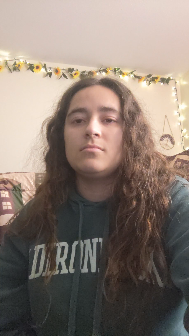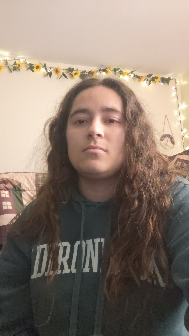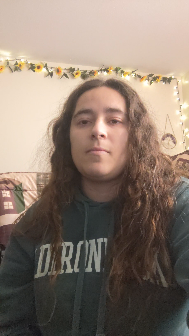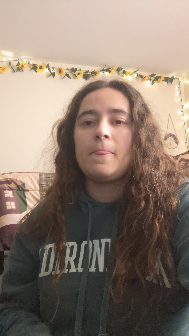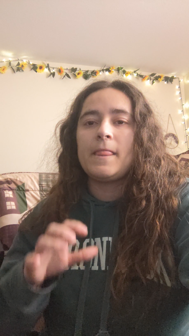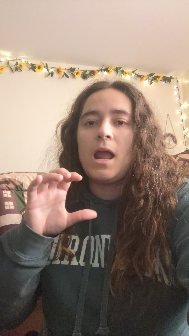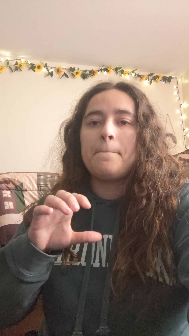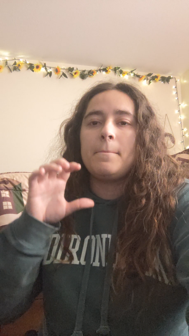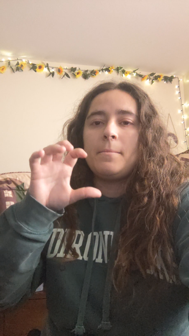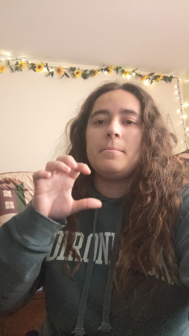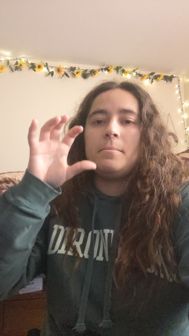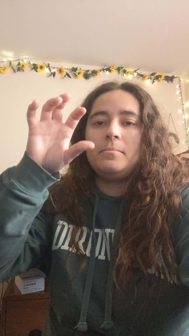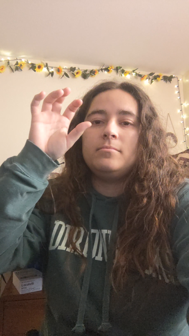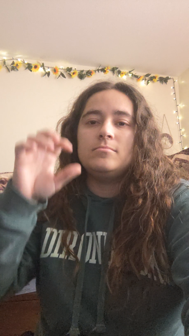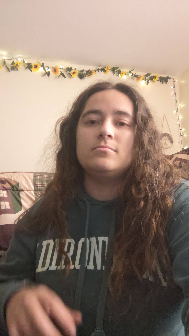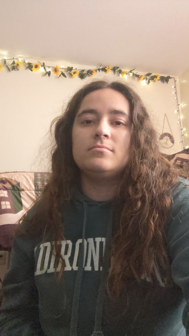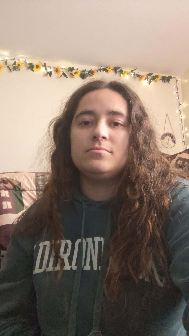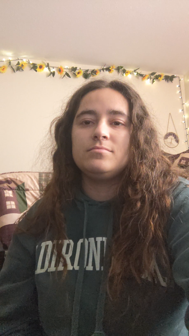climb